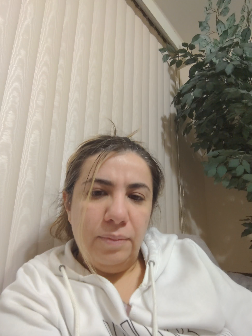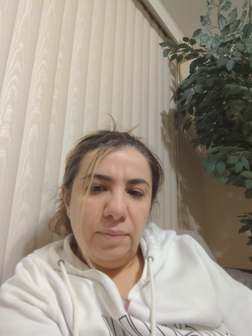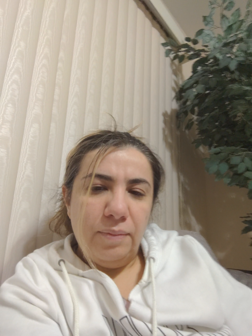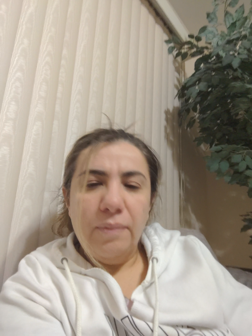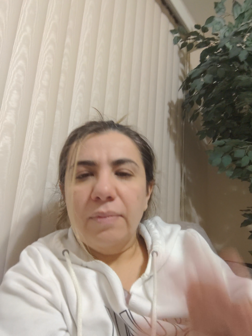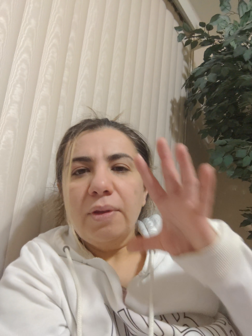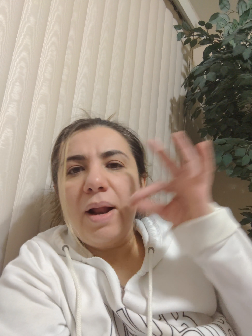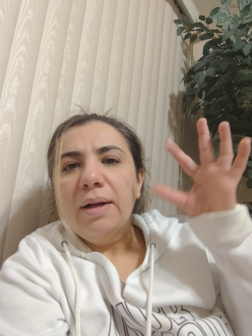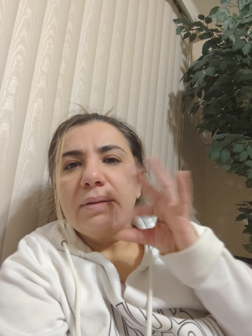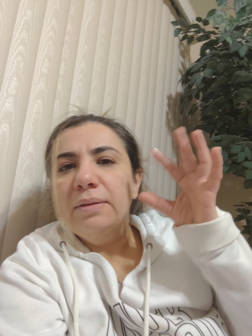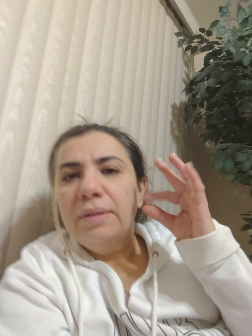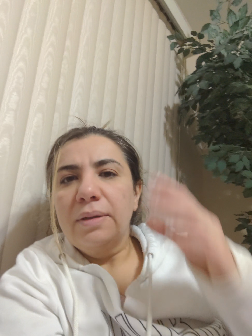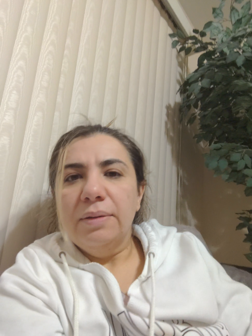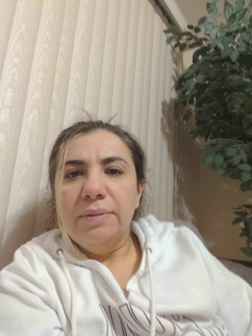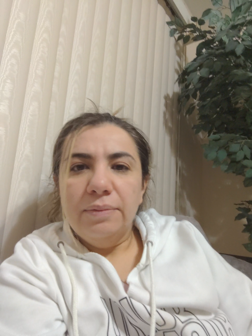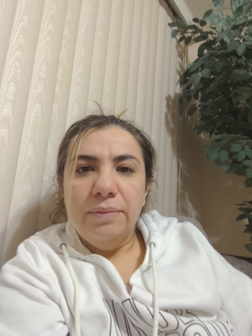cat